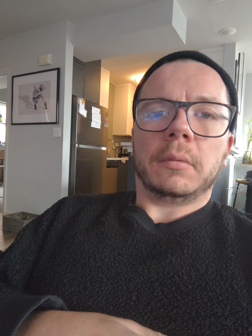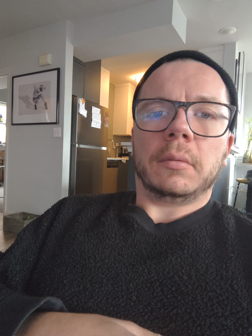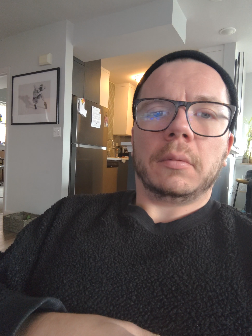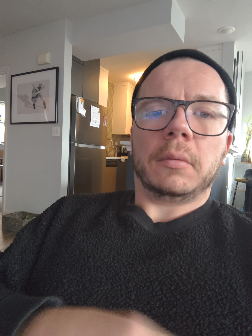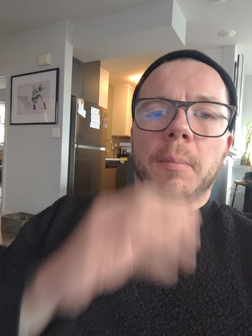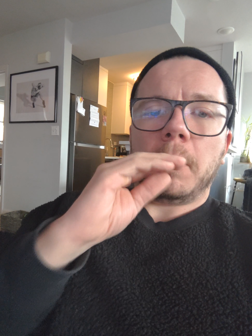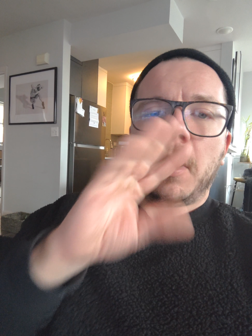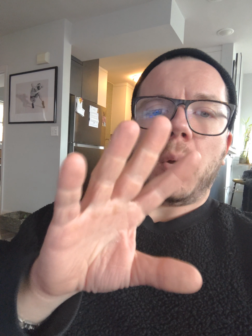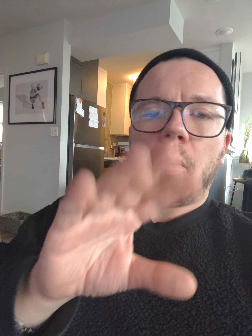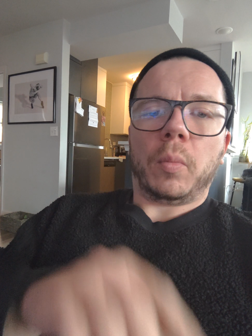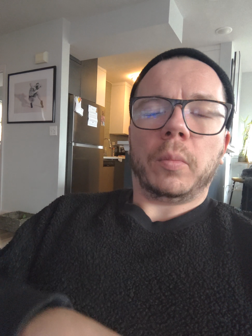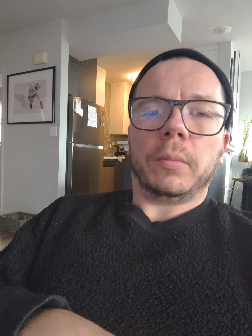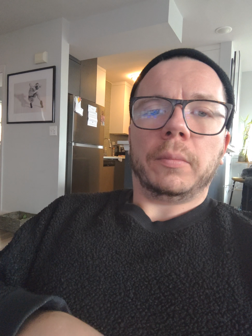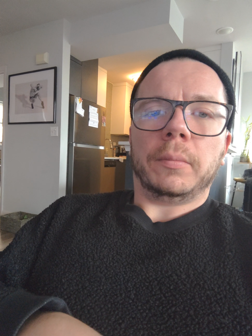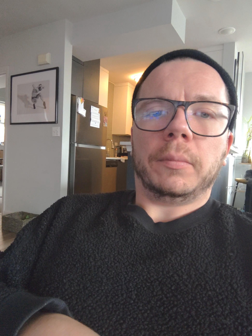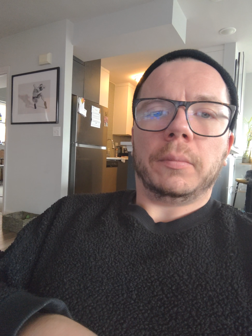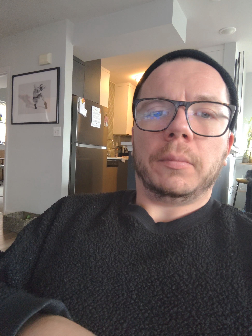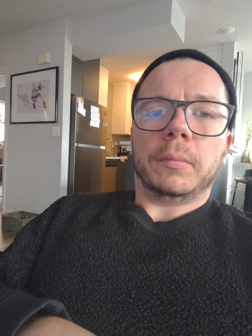blow